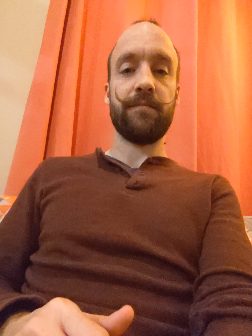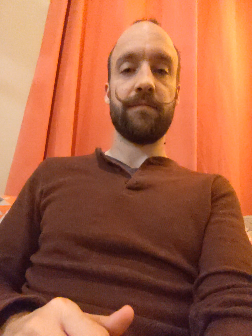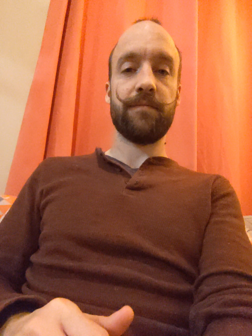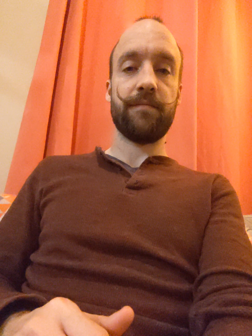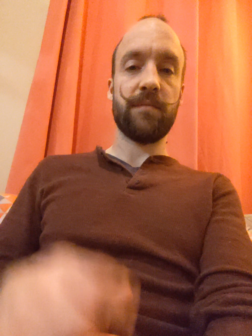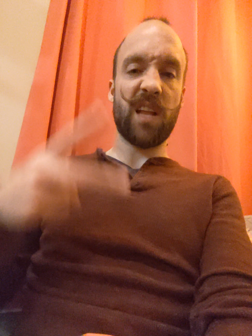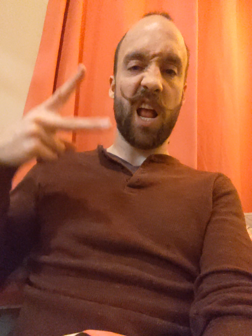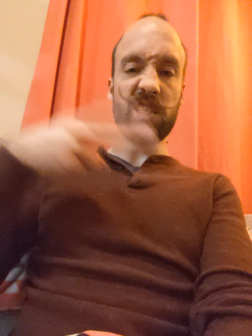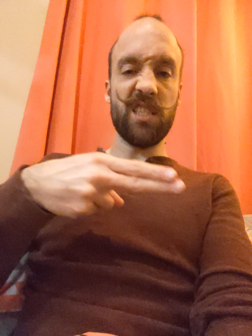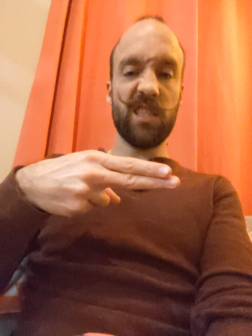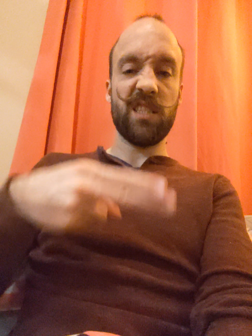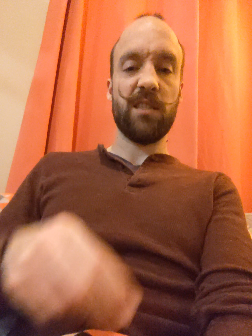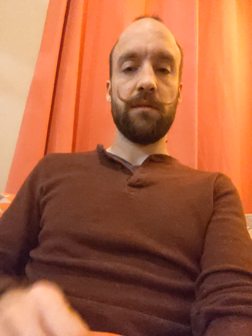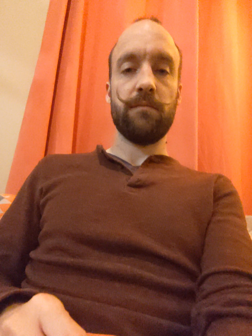cut